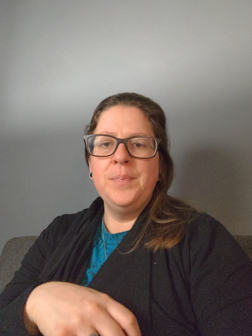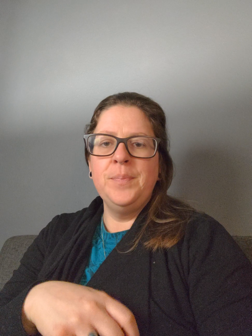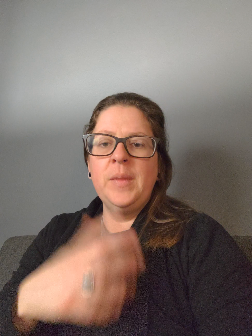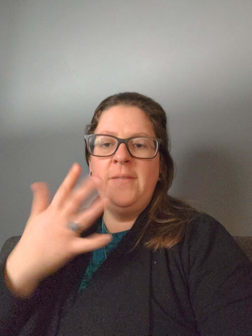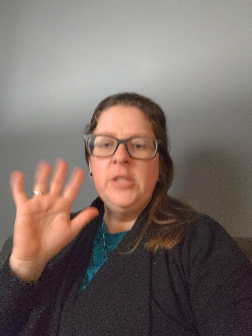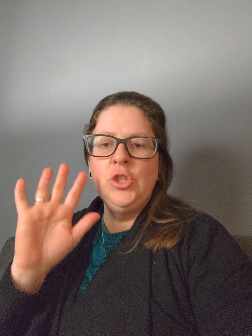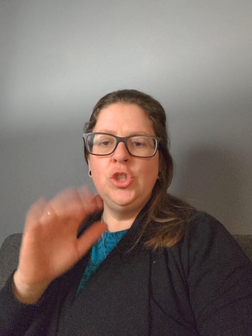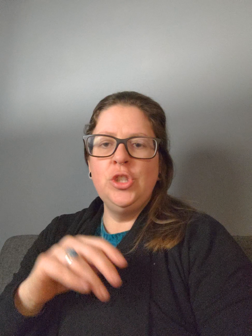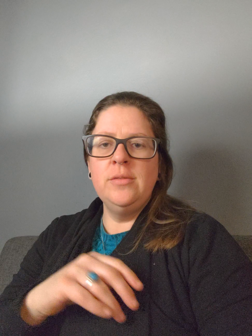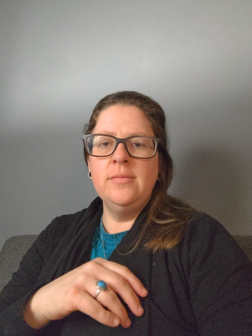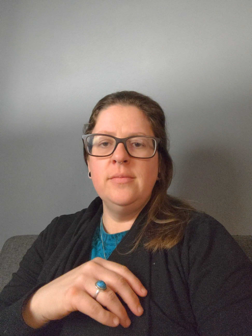finish